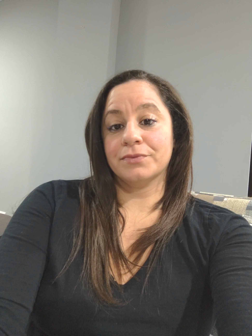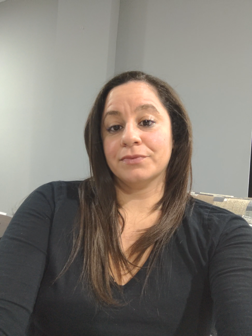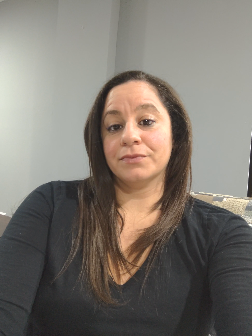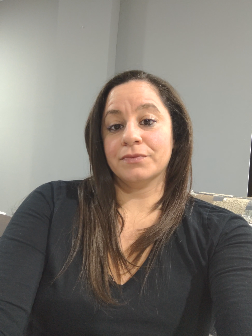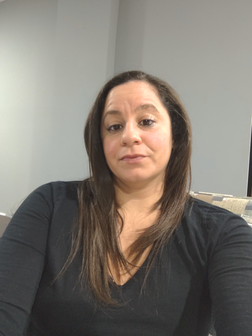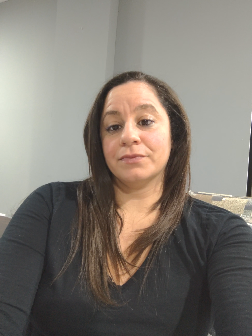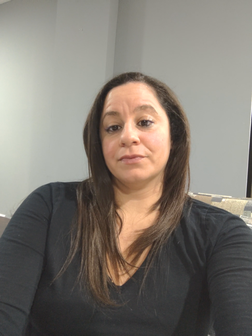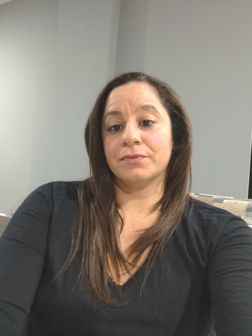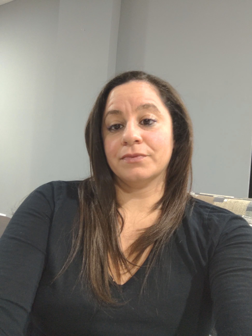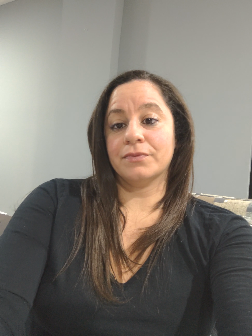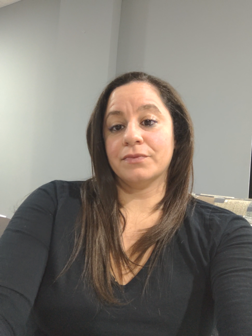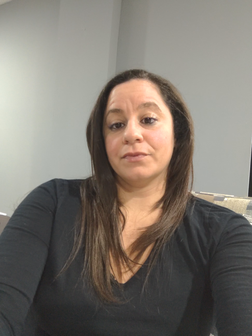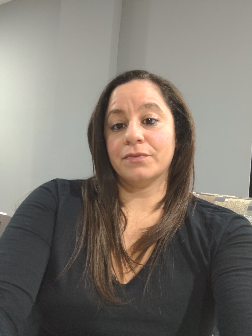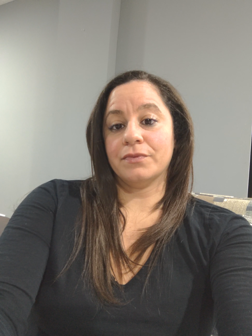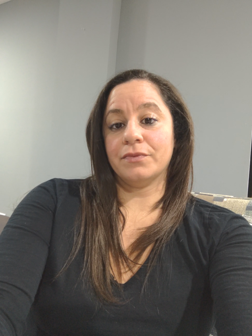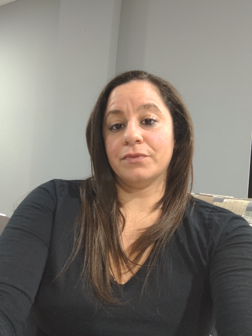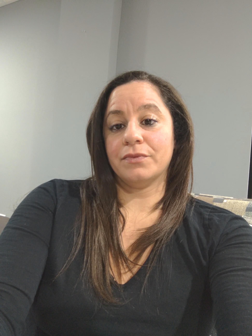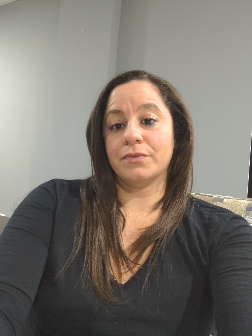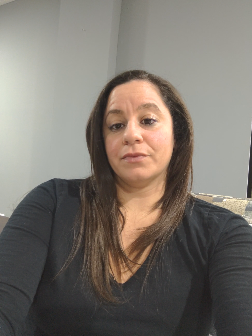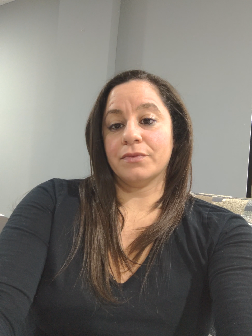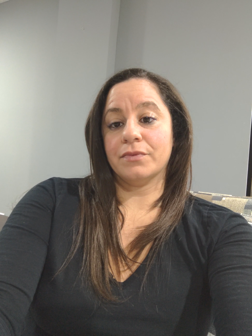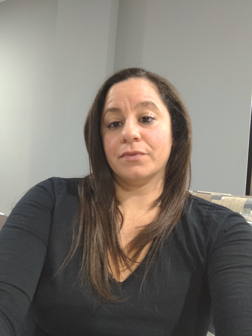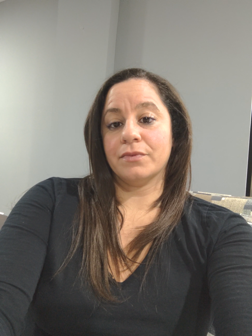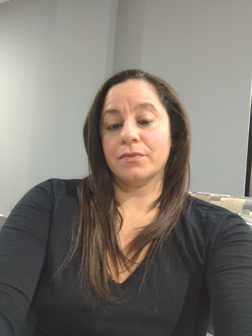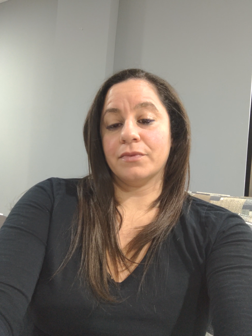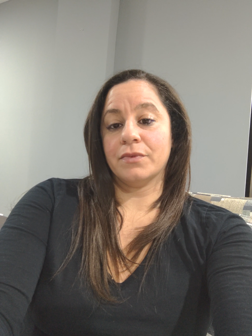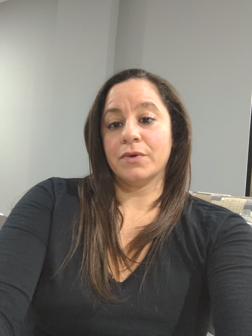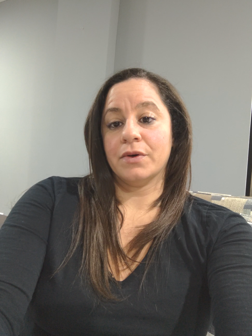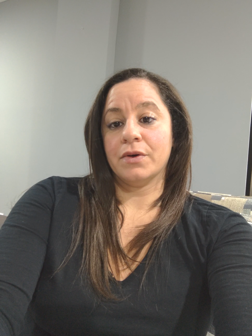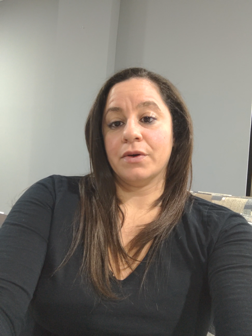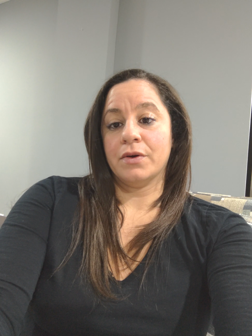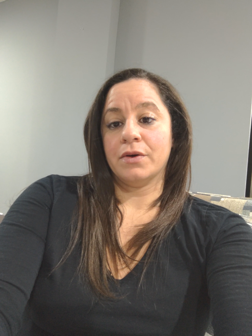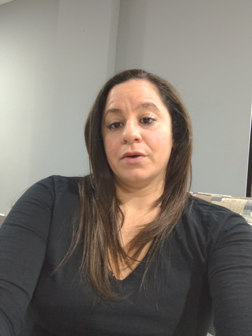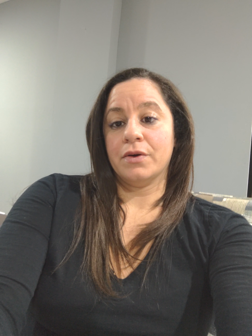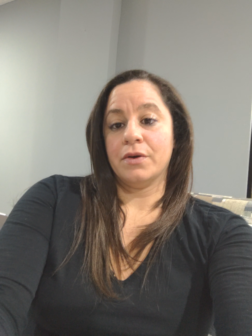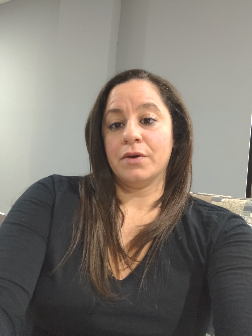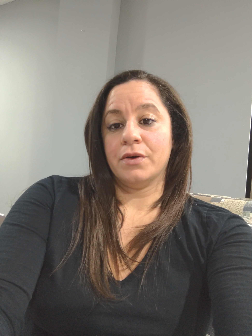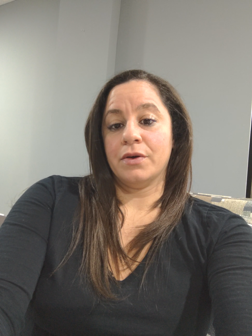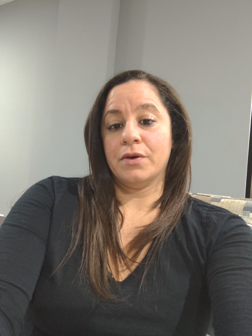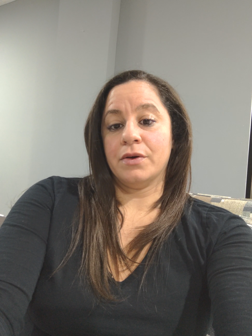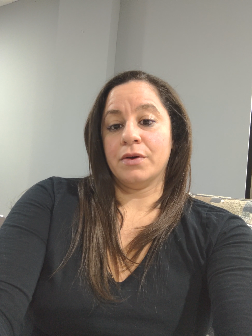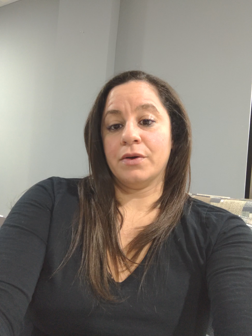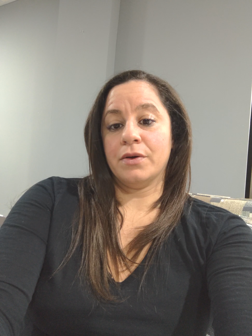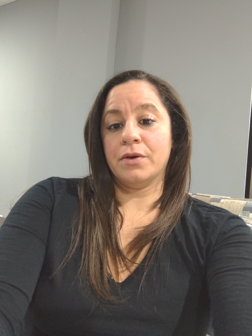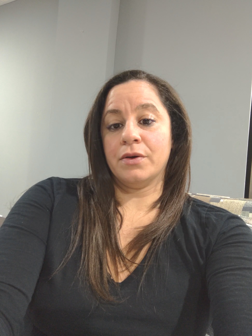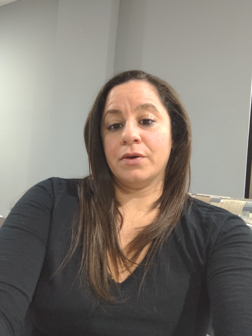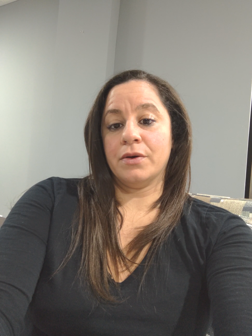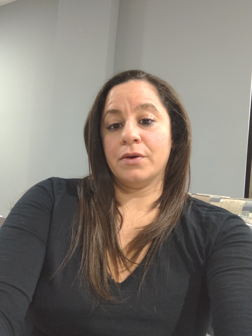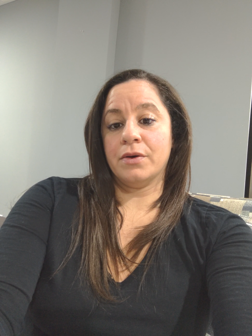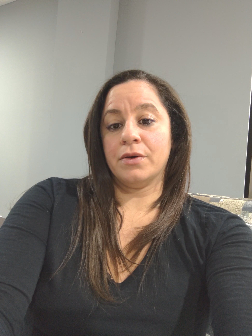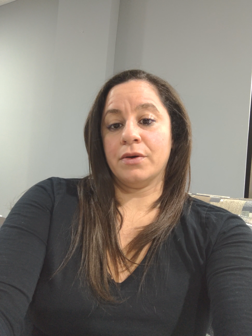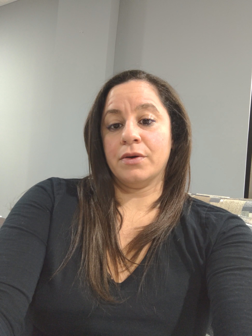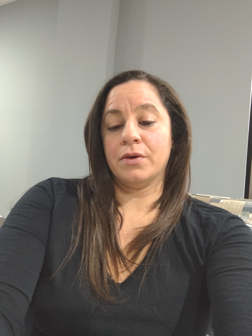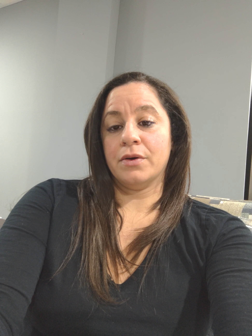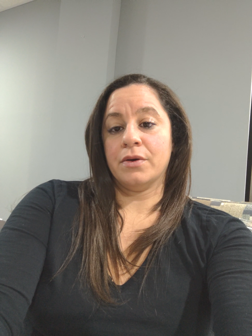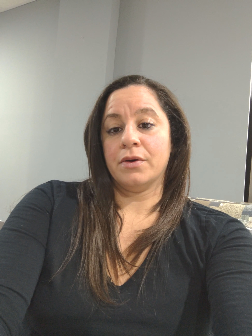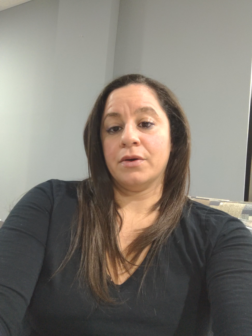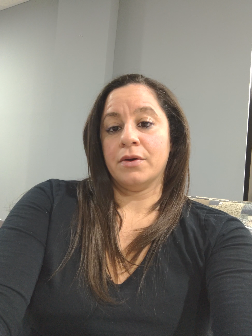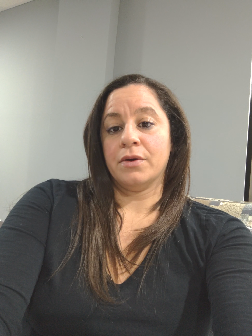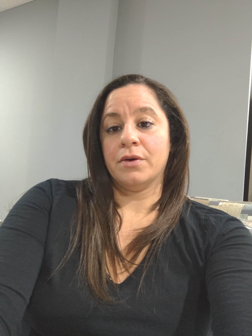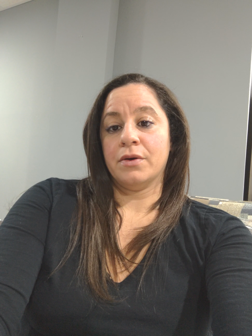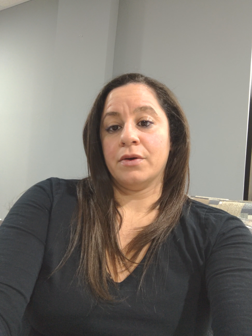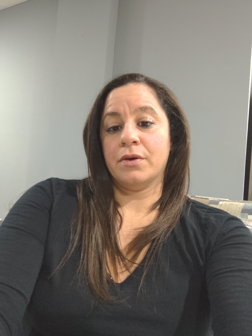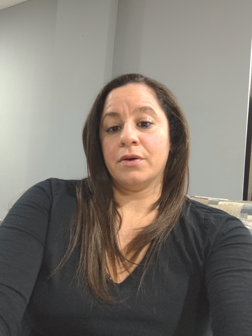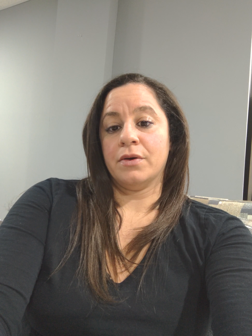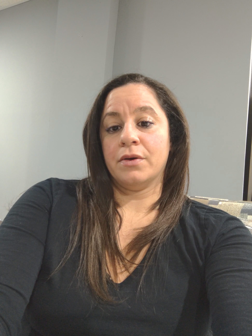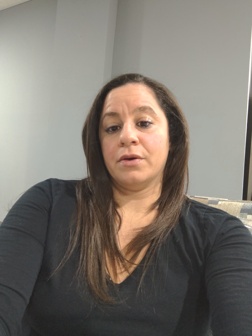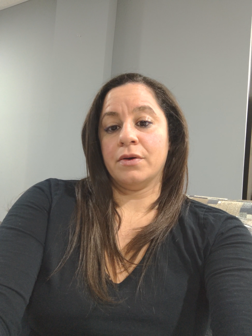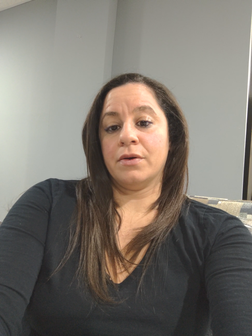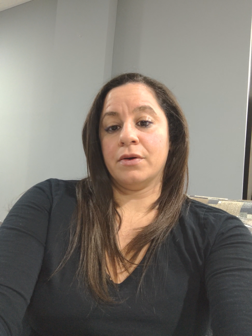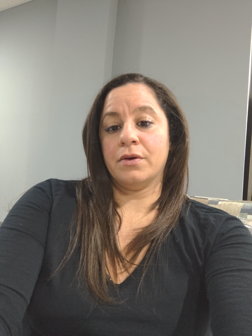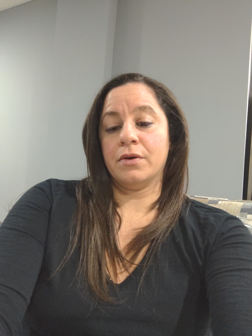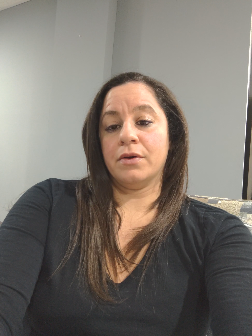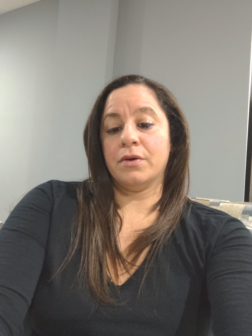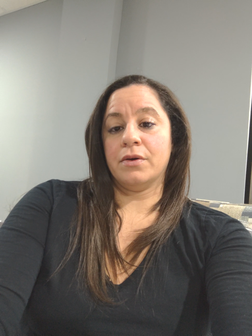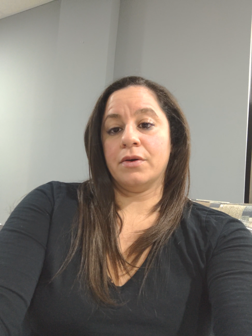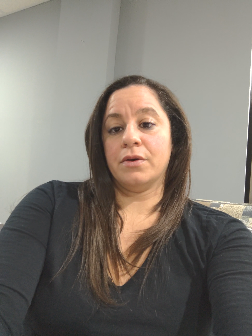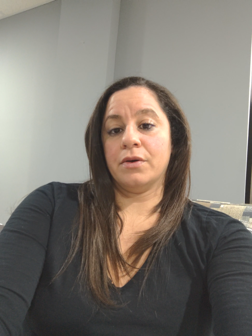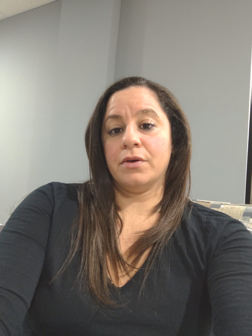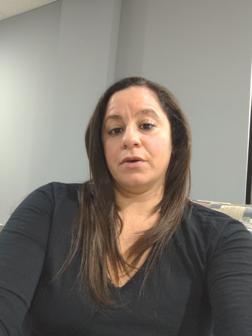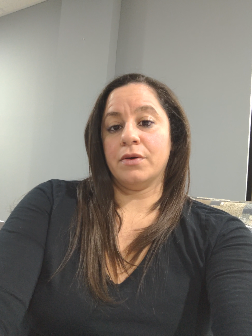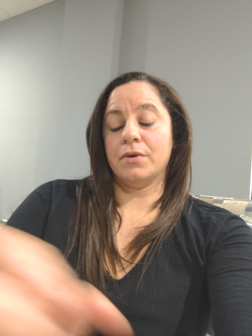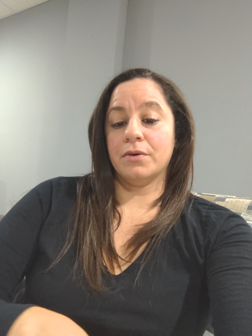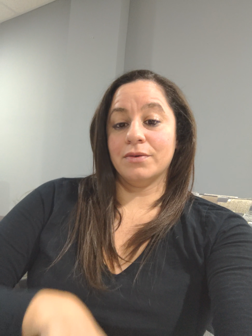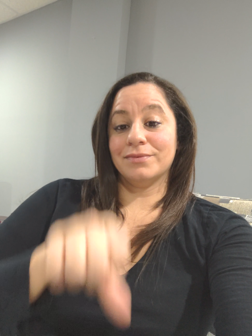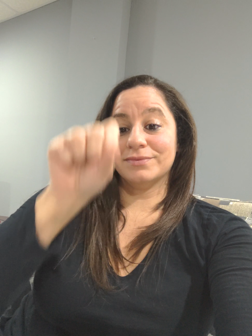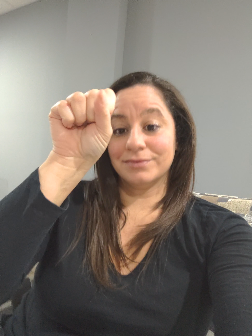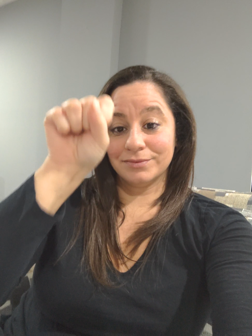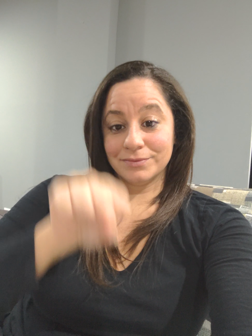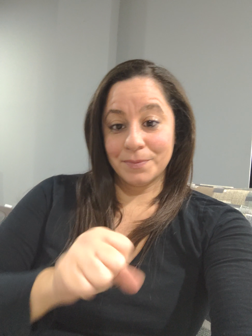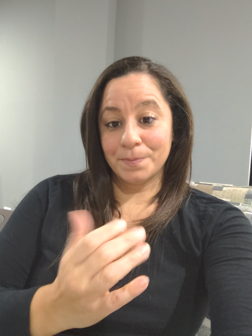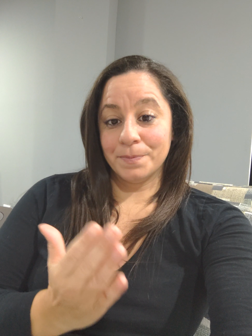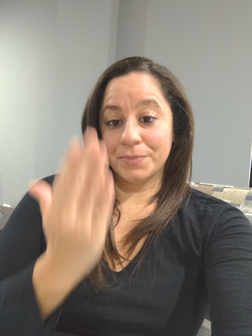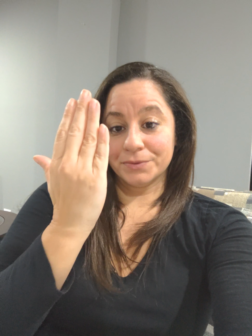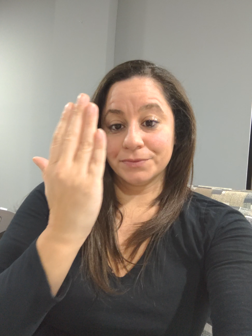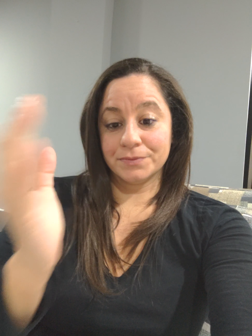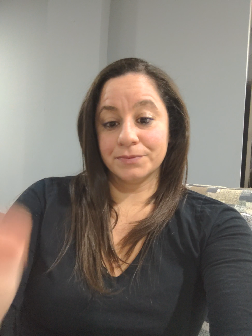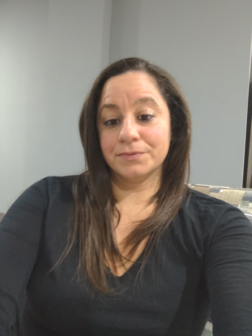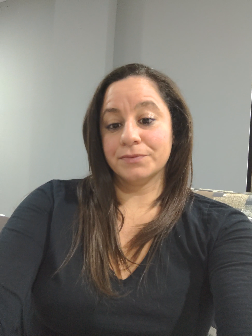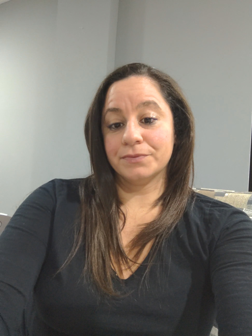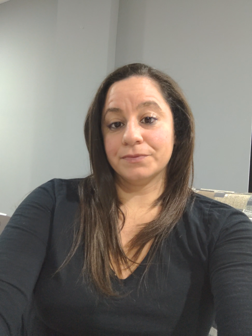mitten